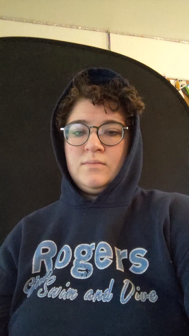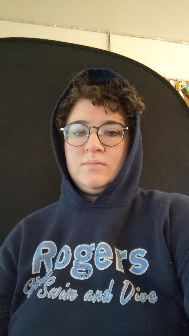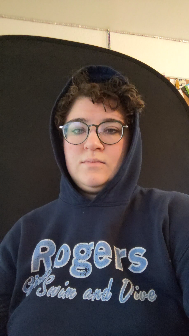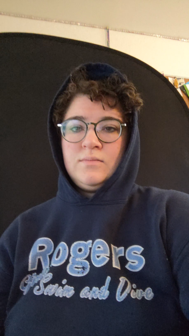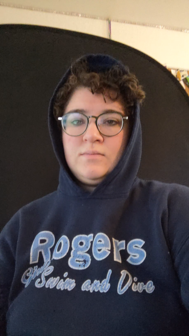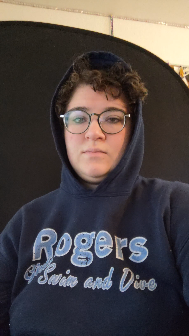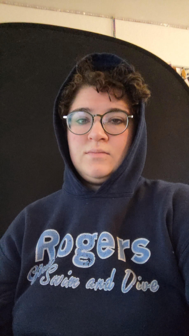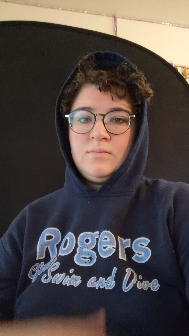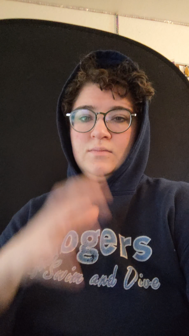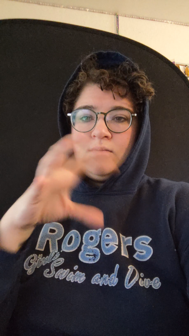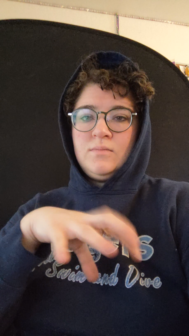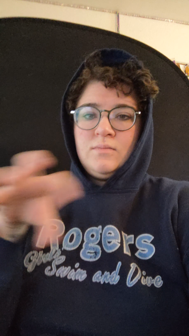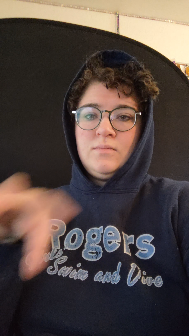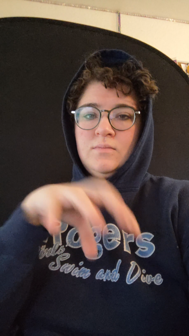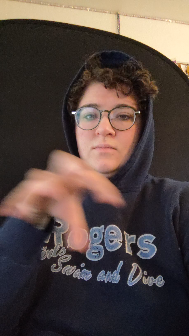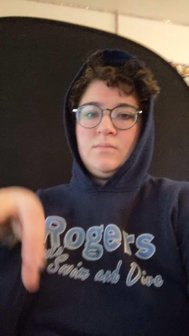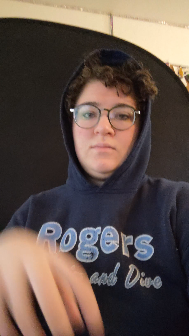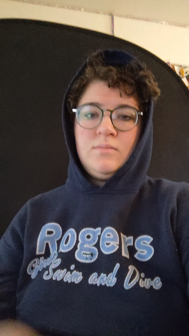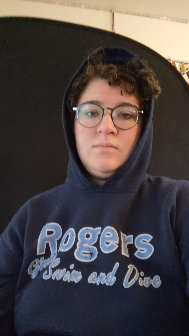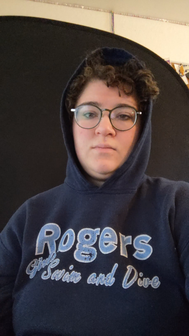block